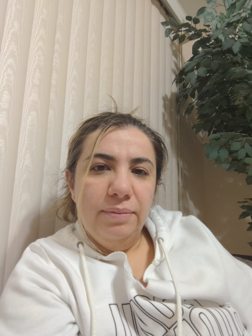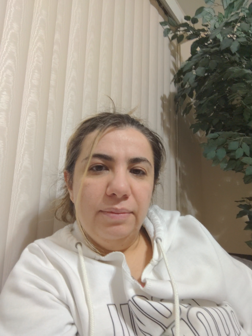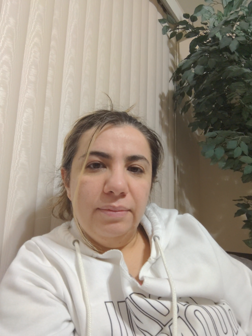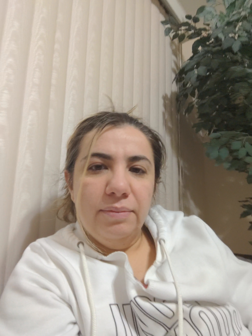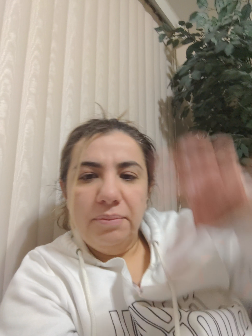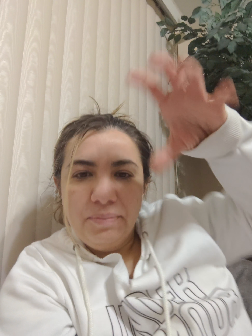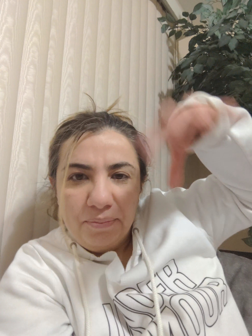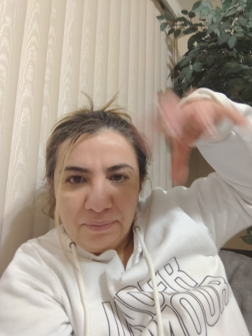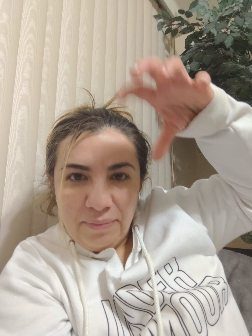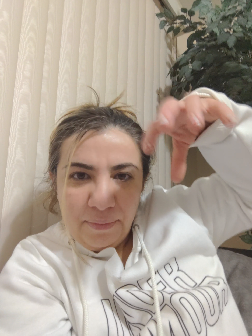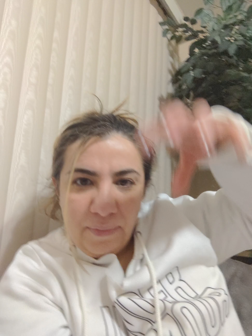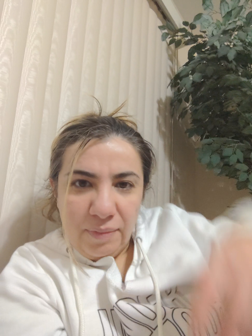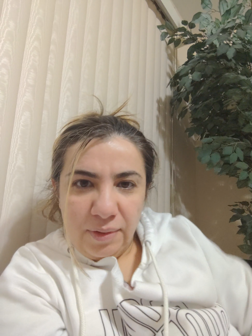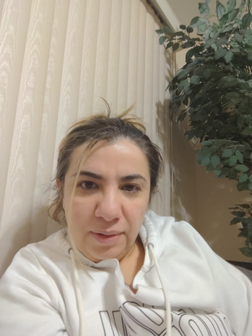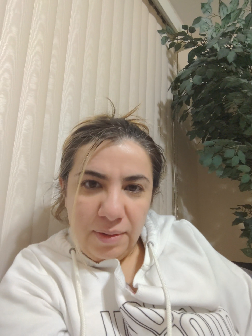rain